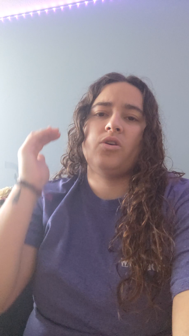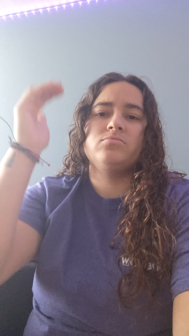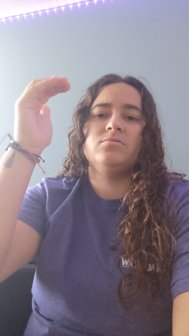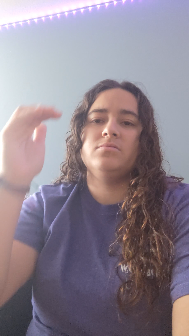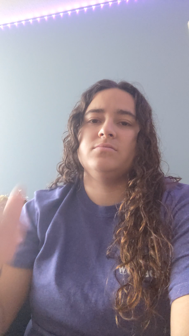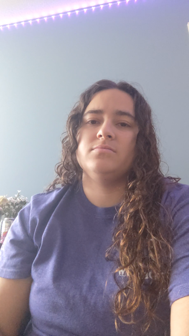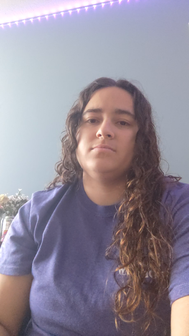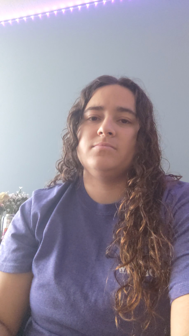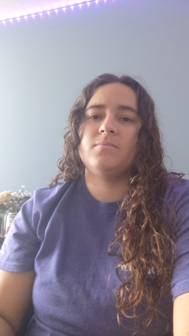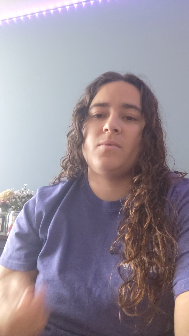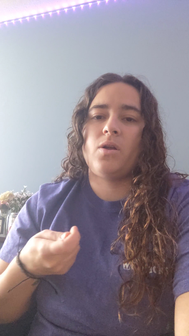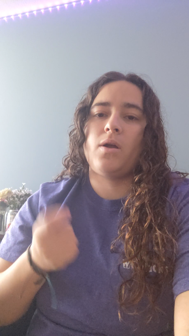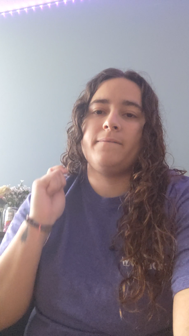shovel